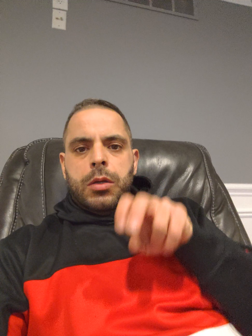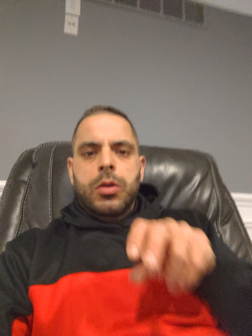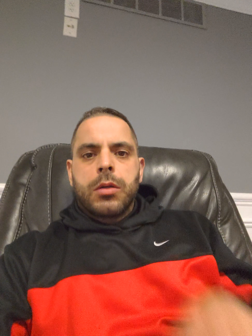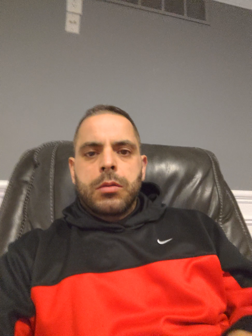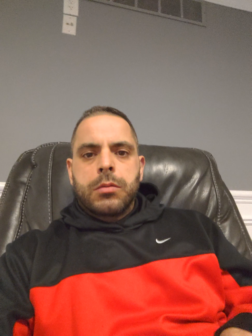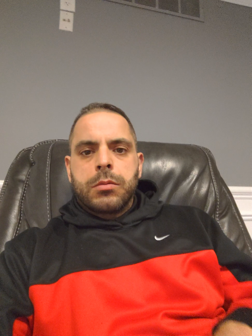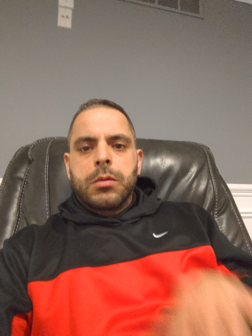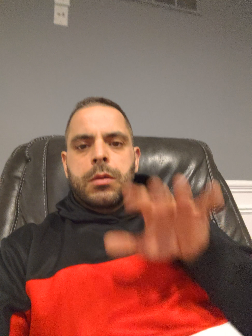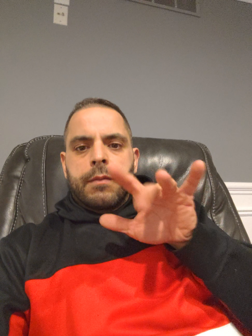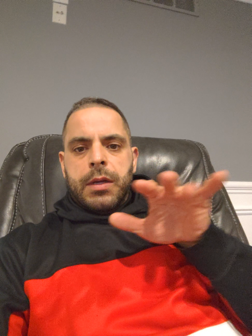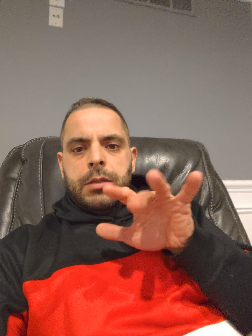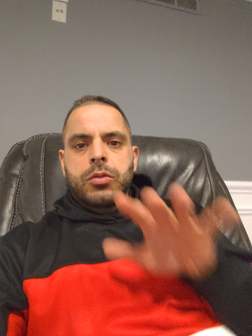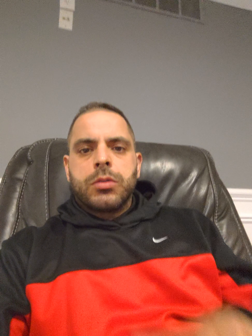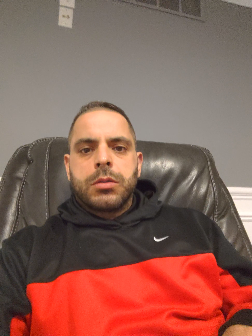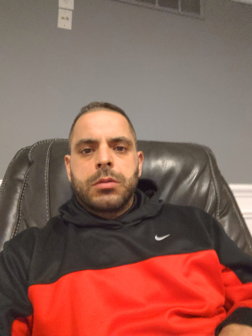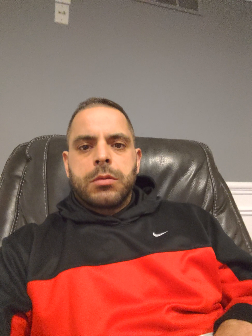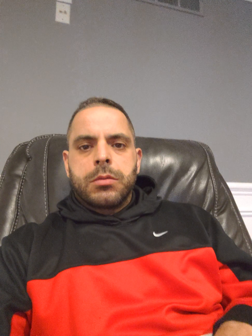finger